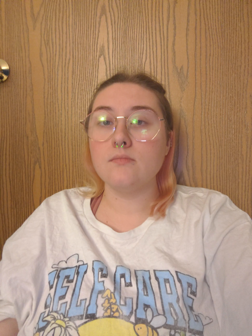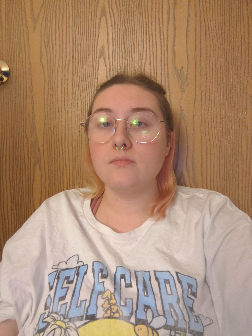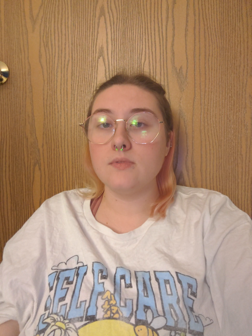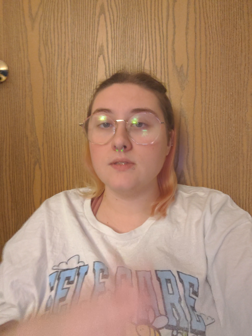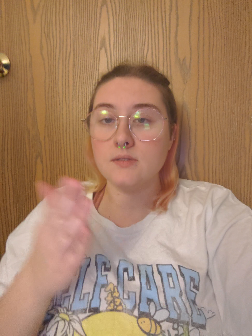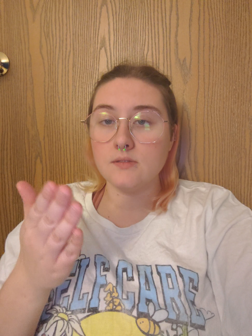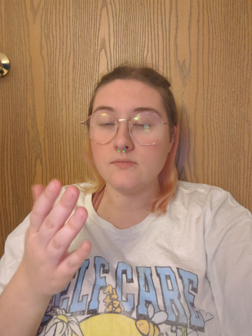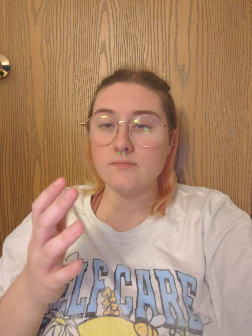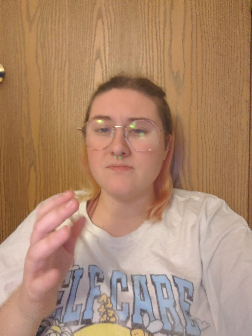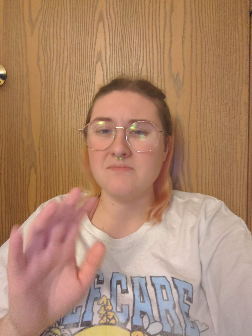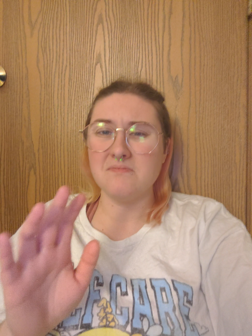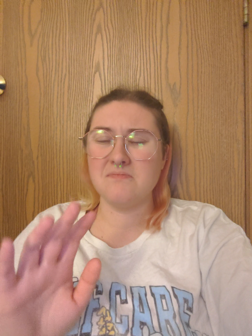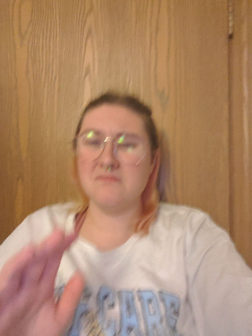dog